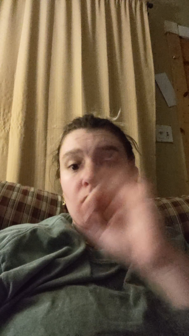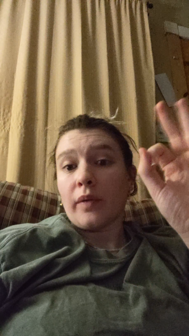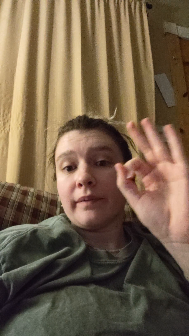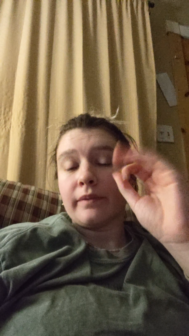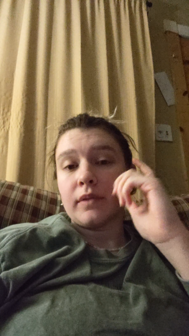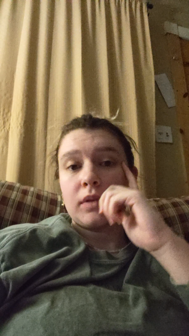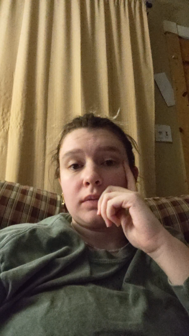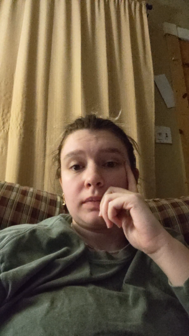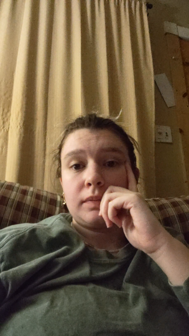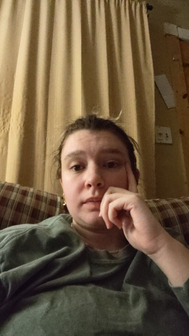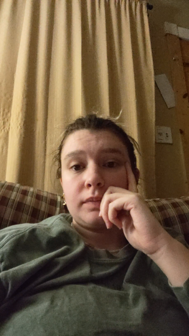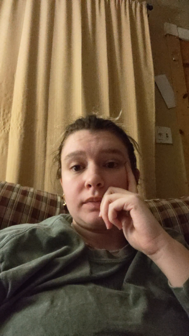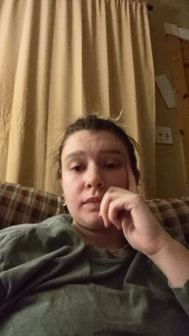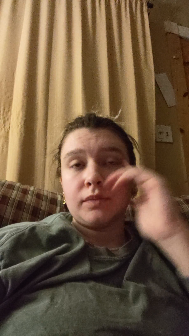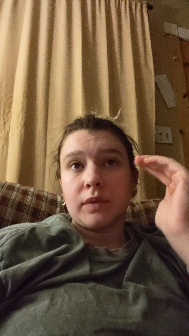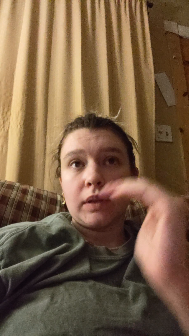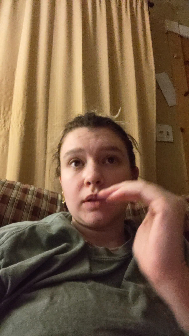little